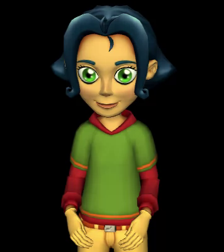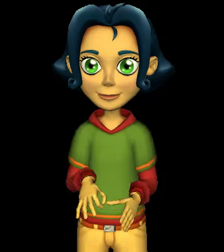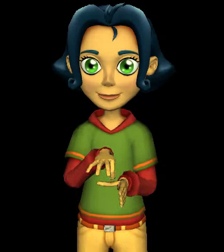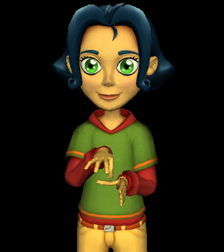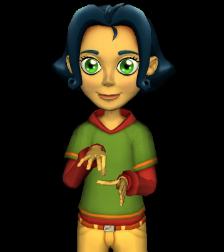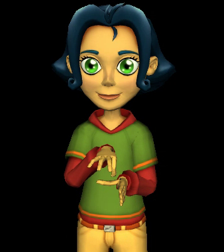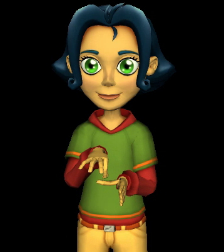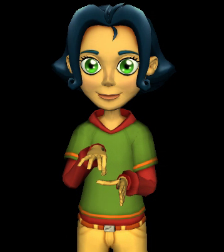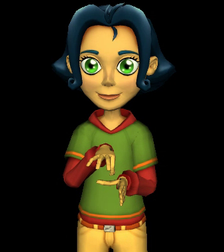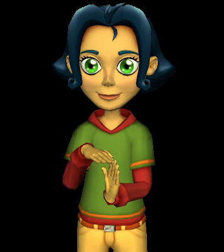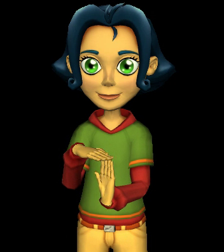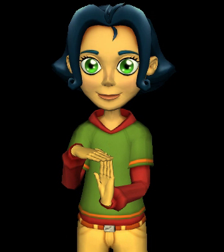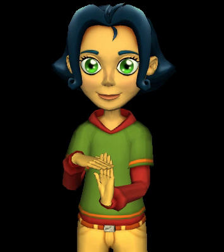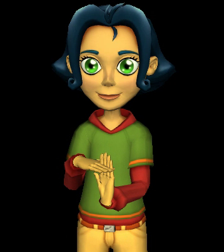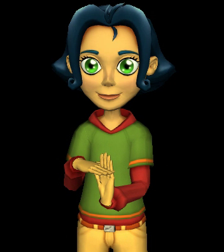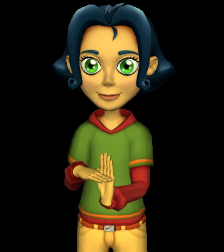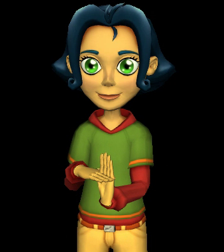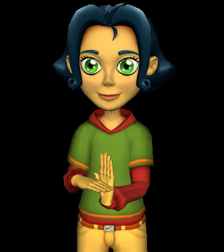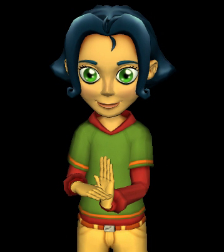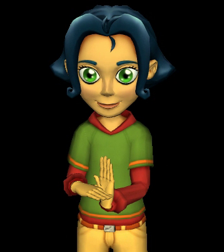وصفة